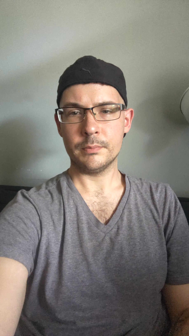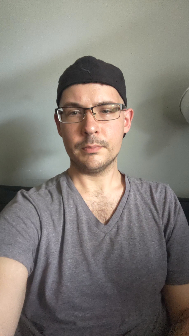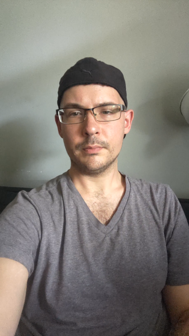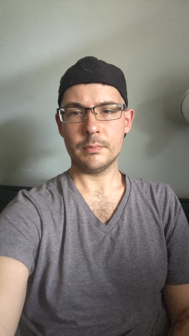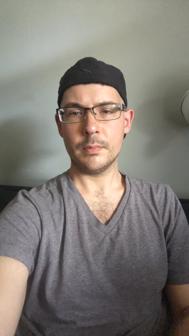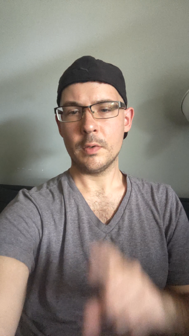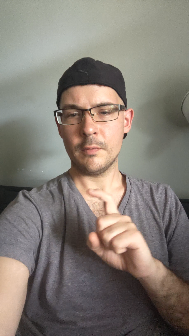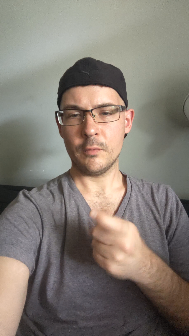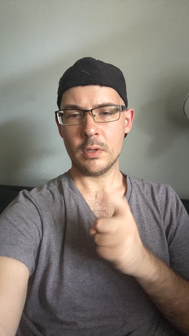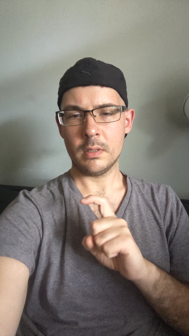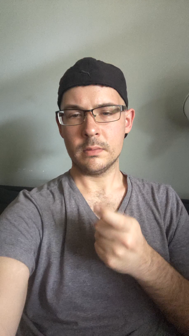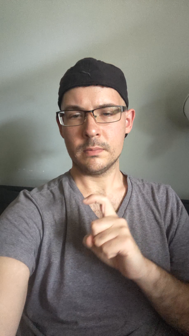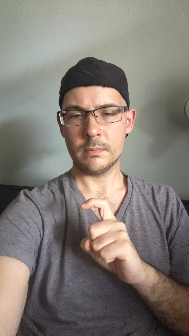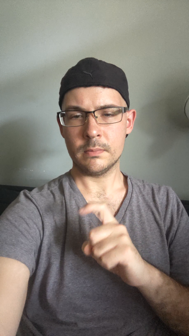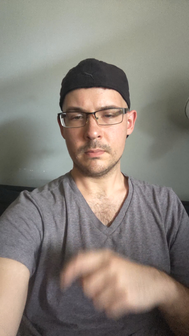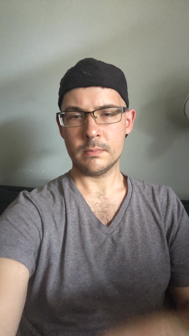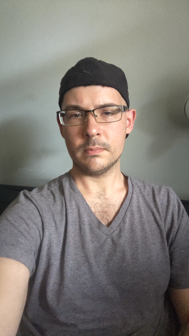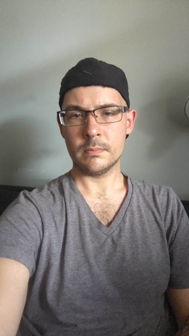friend